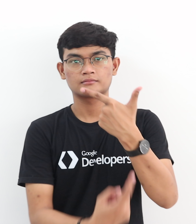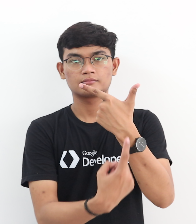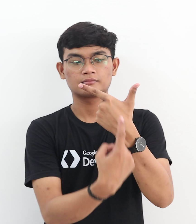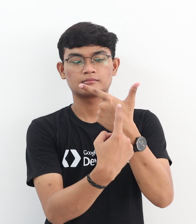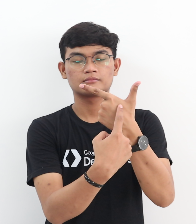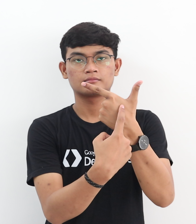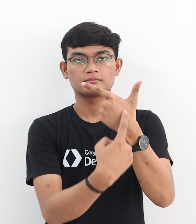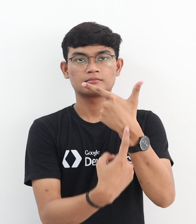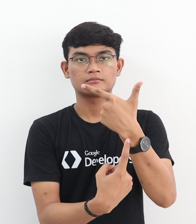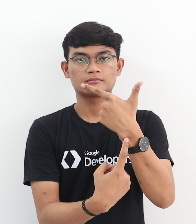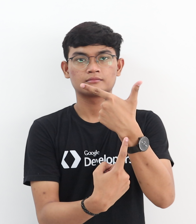Y